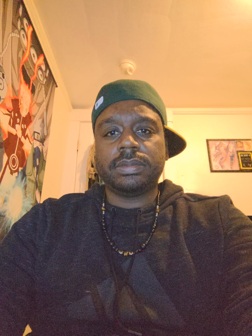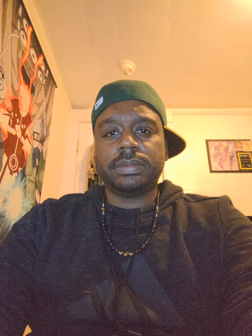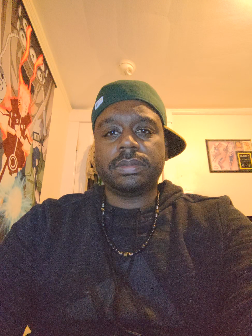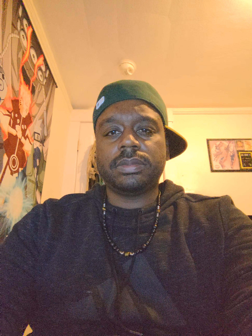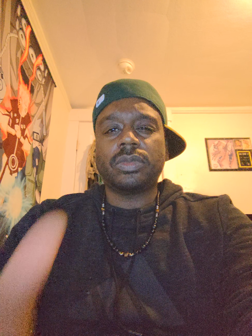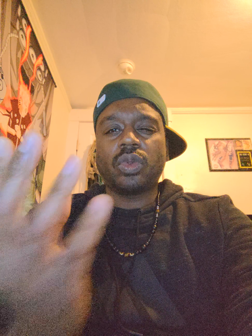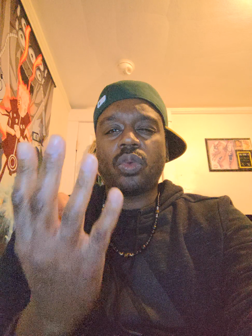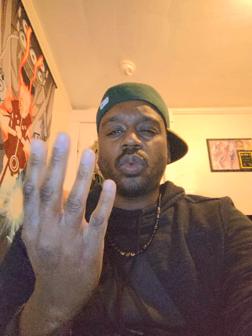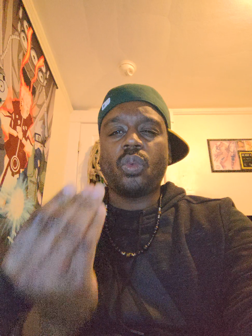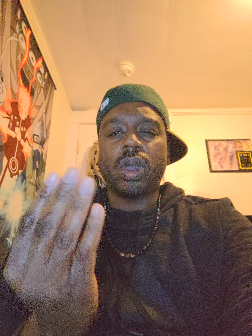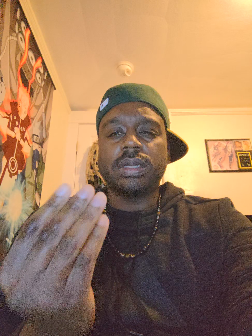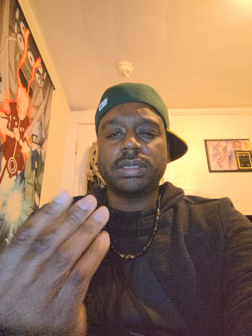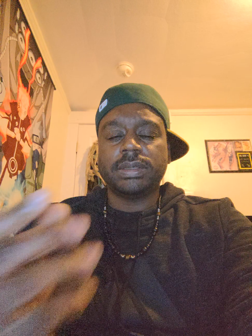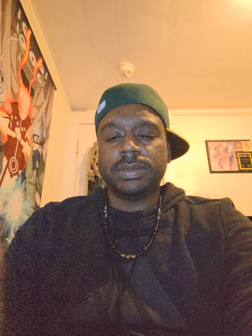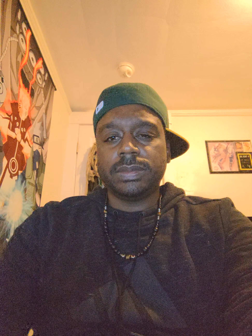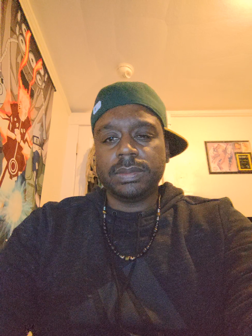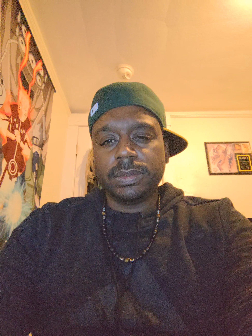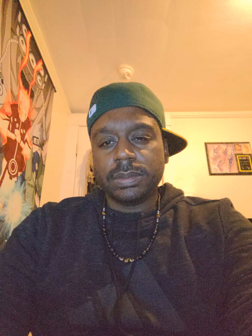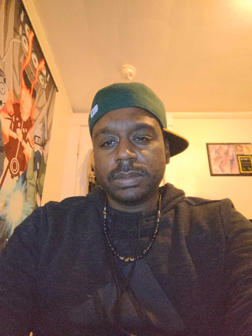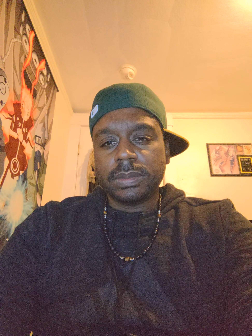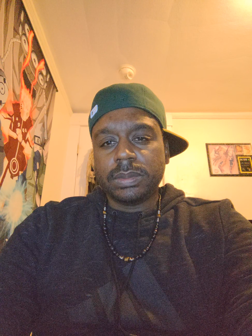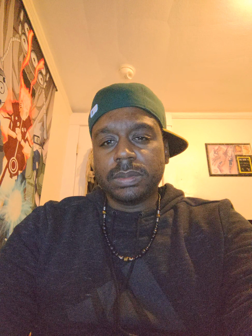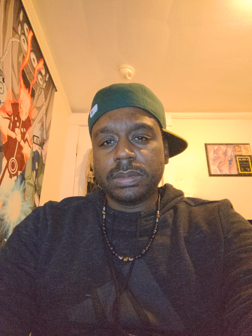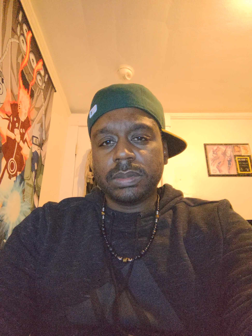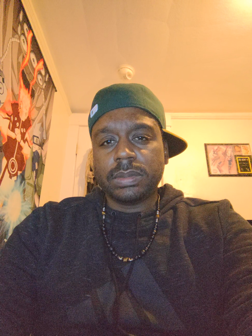wet